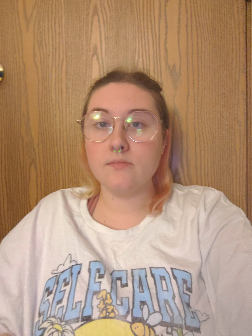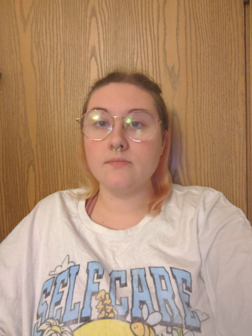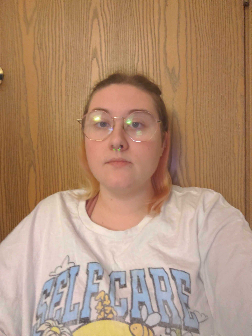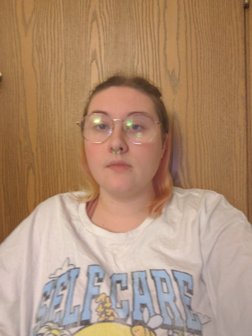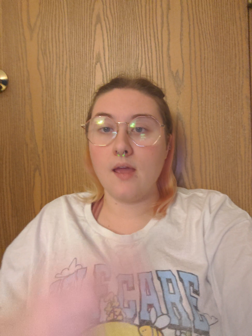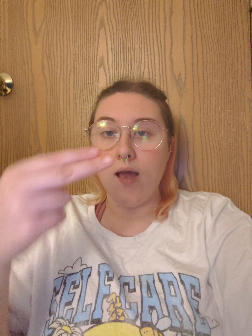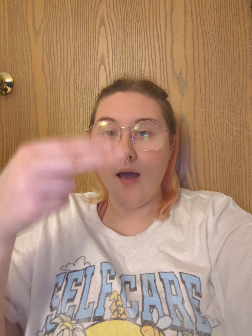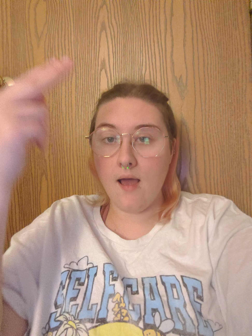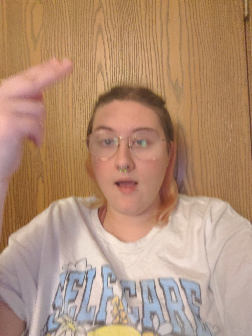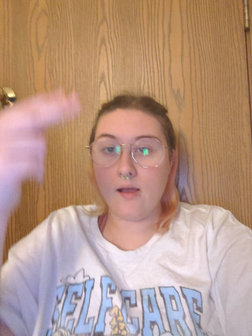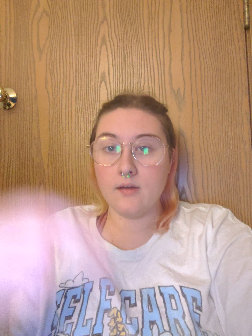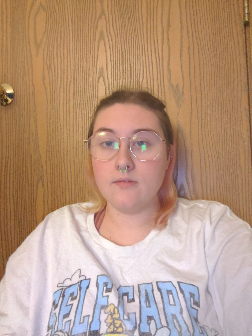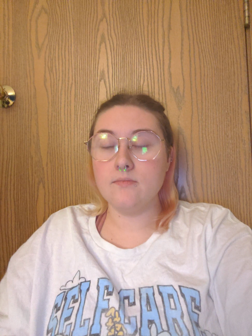high